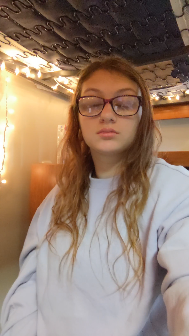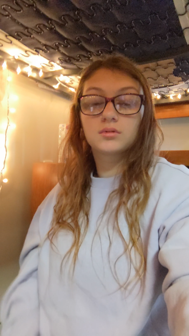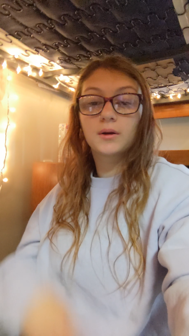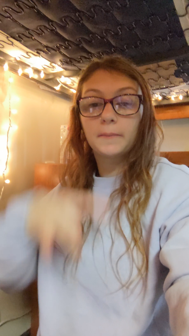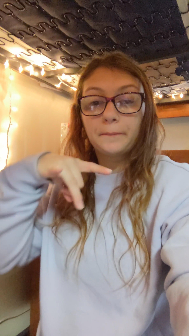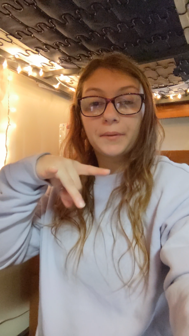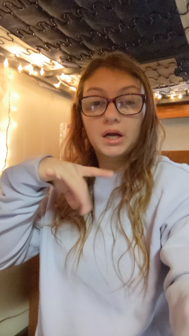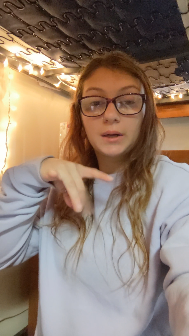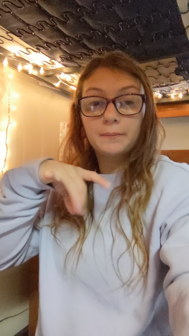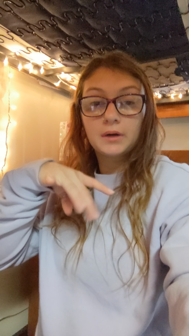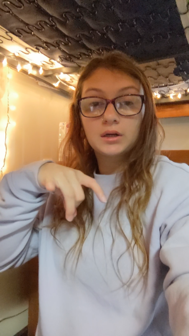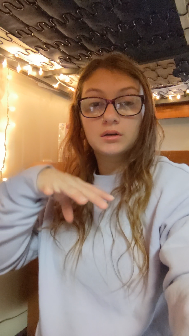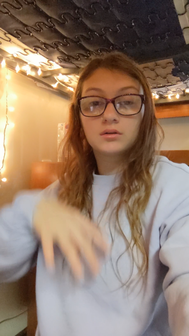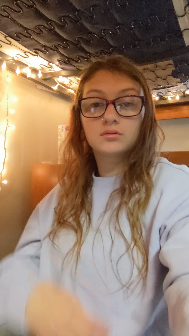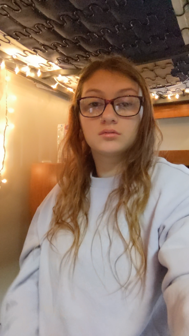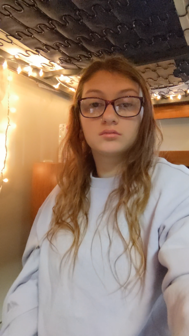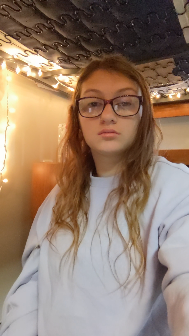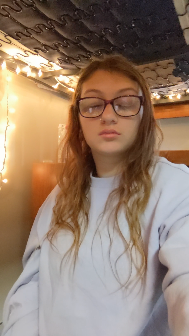pumpkin